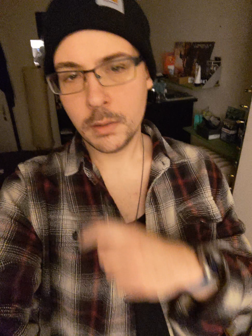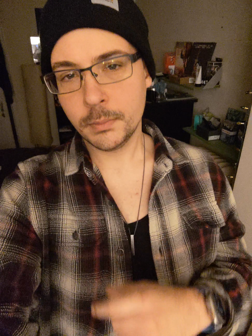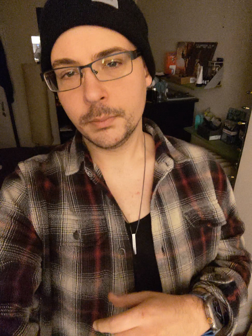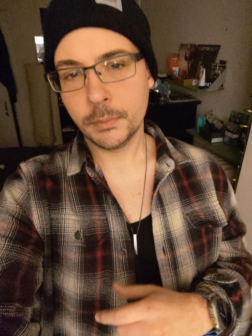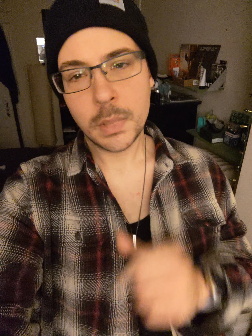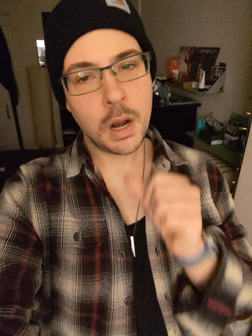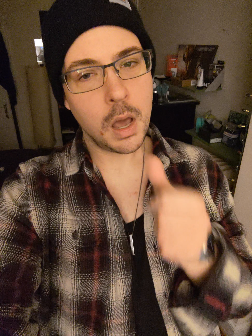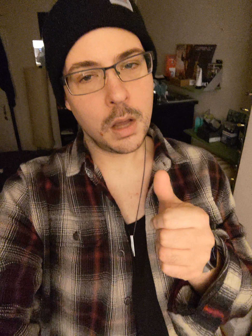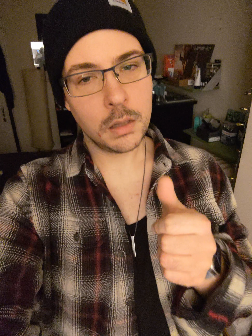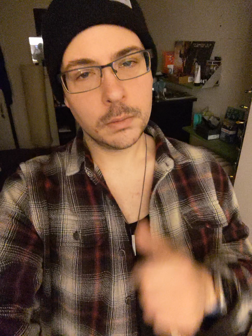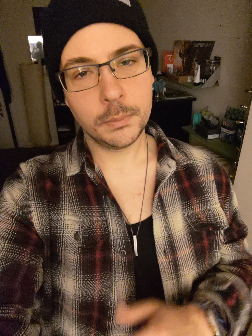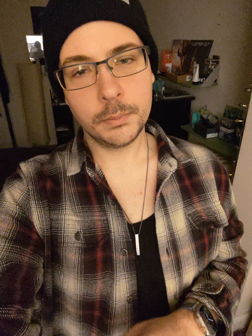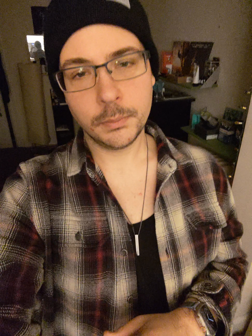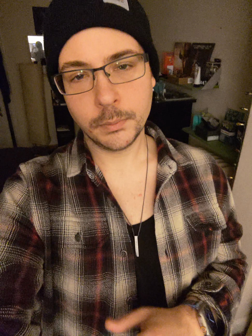not